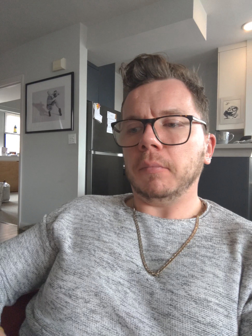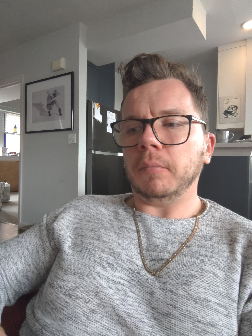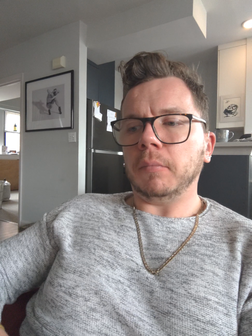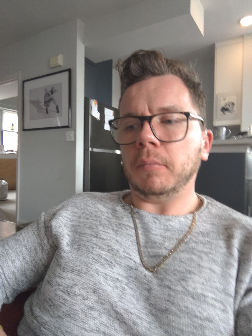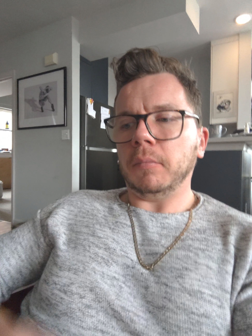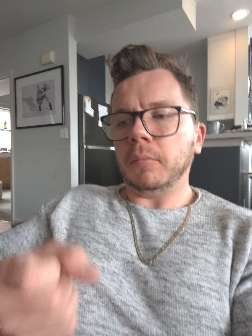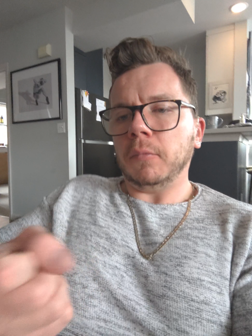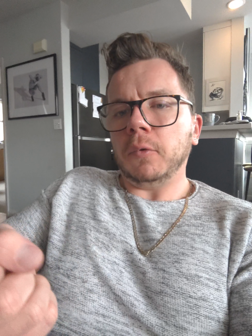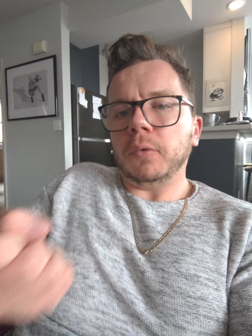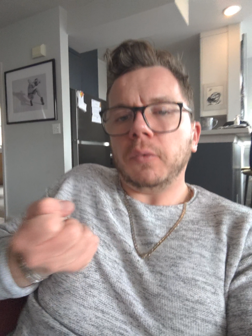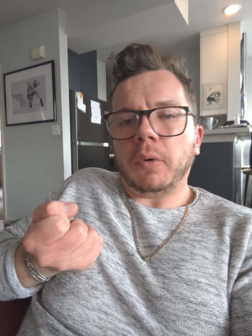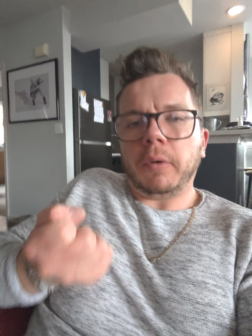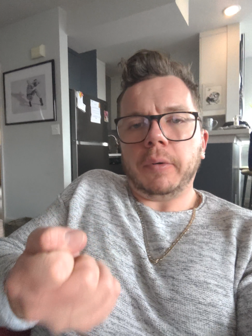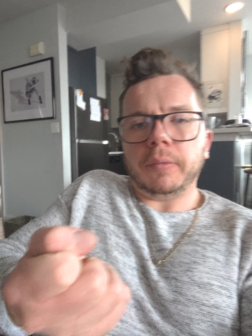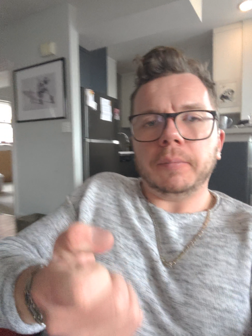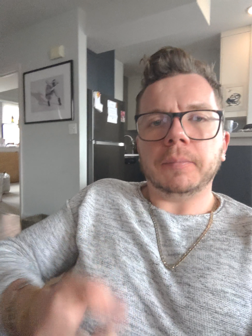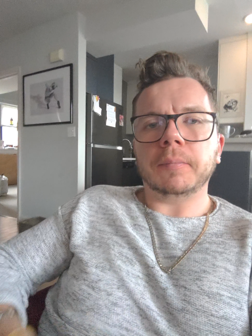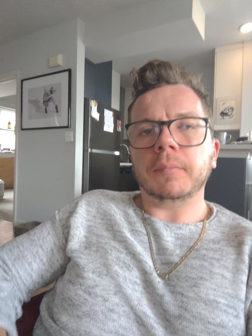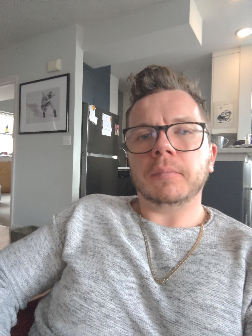drawer